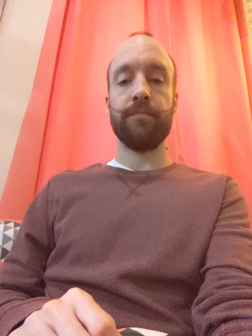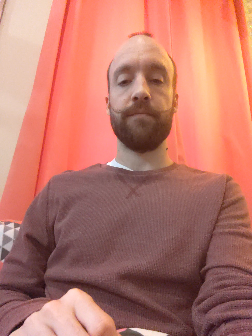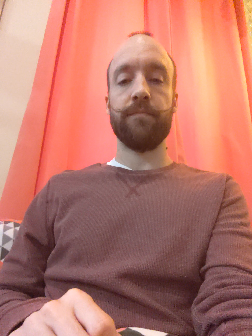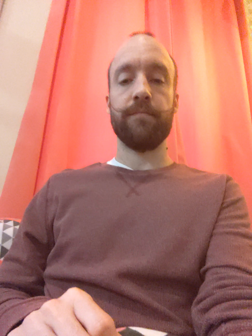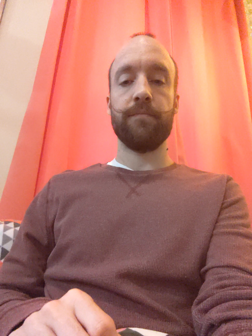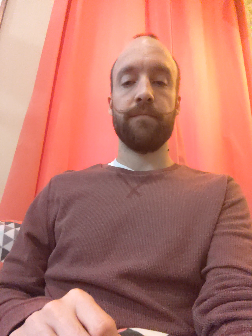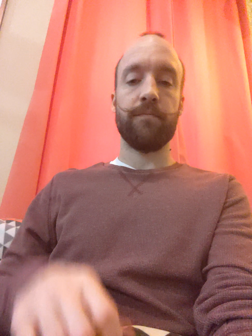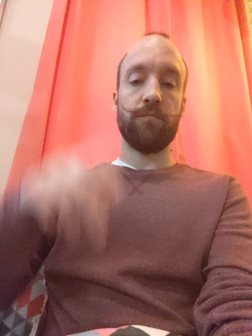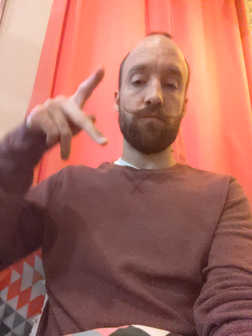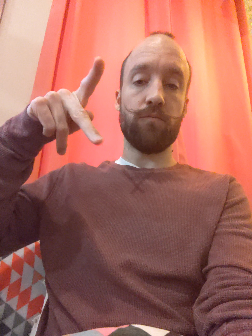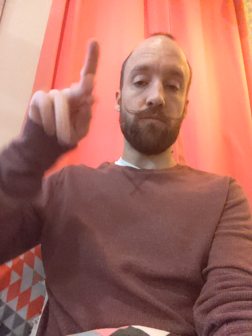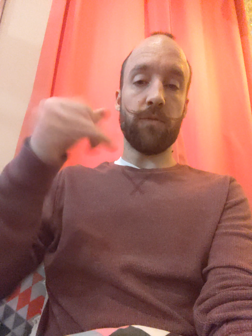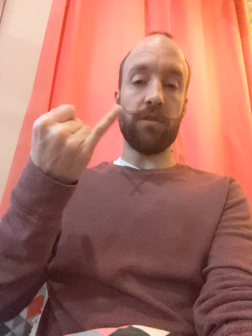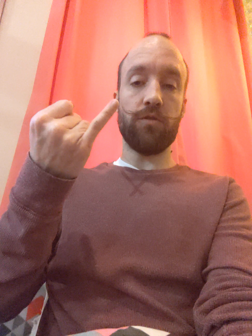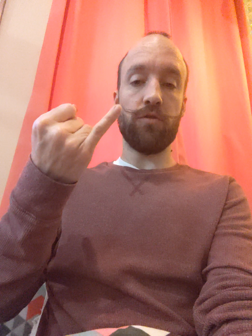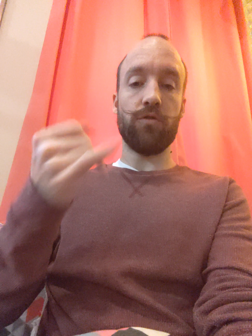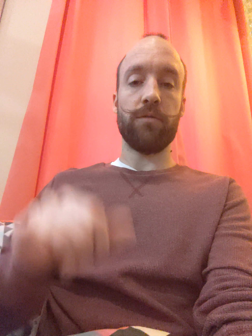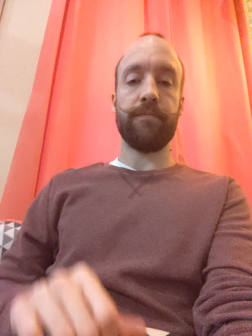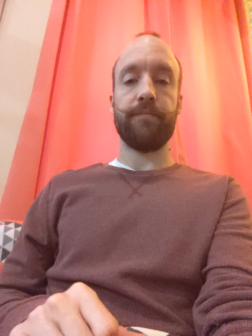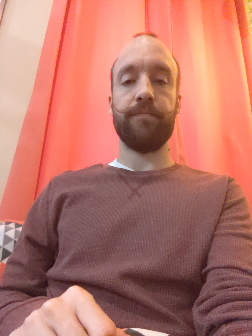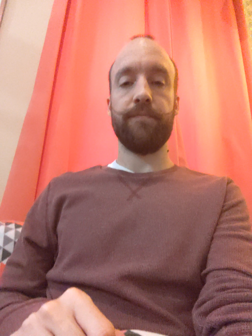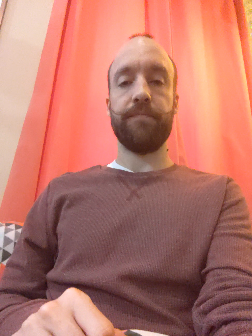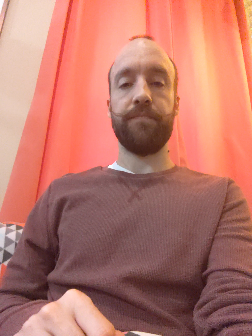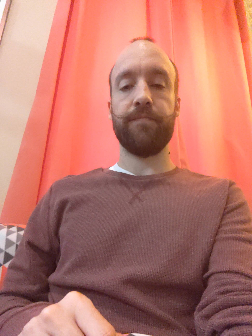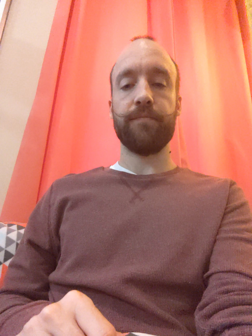pajamas